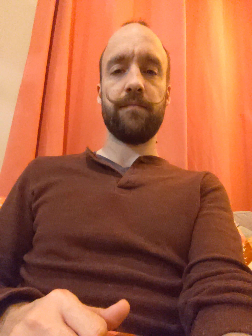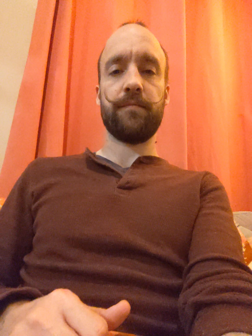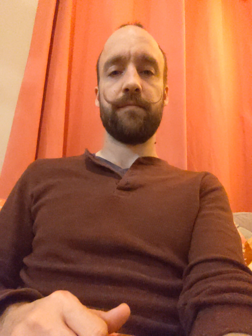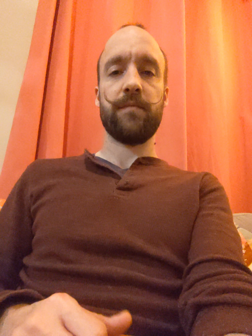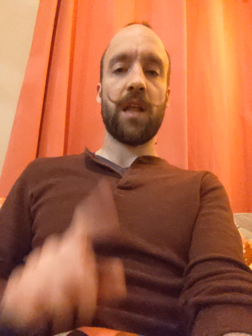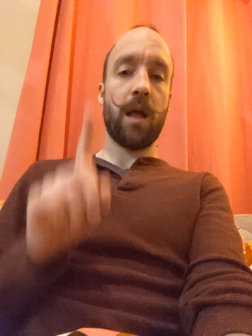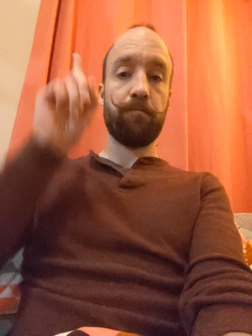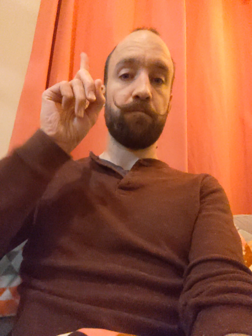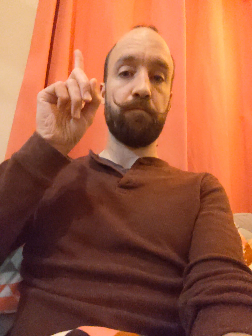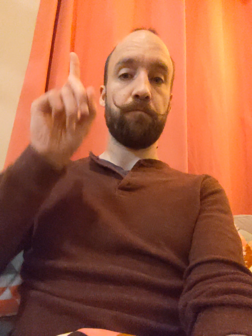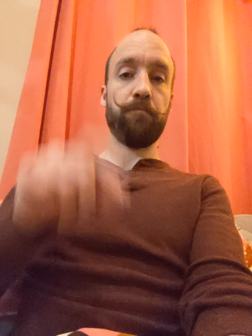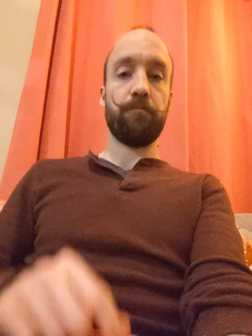up